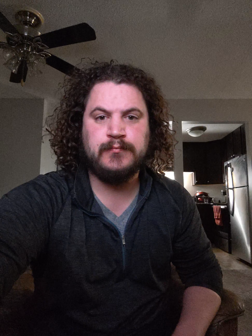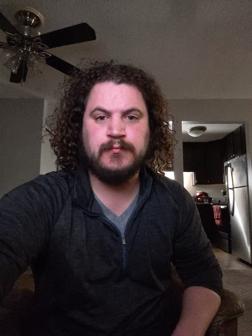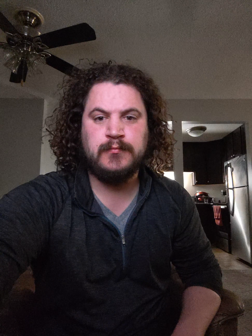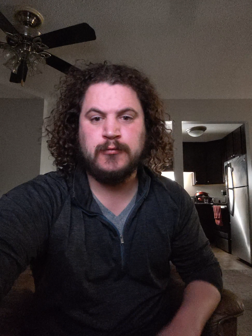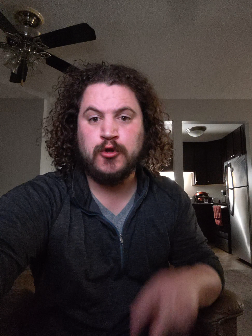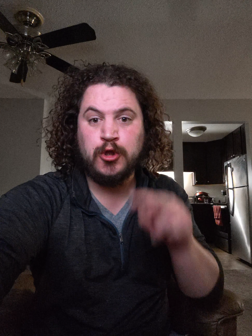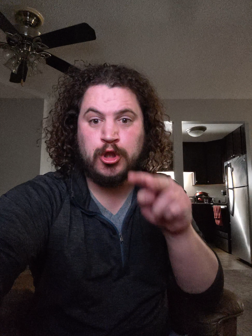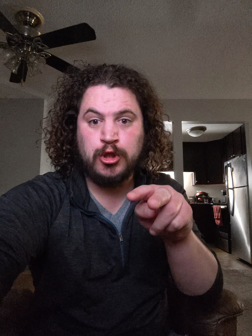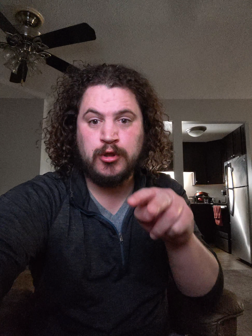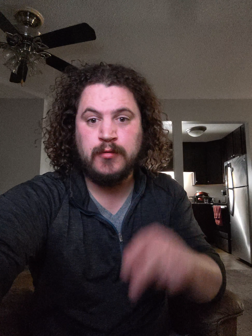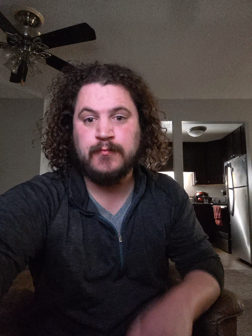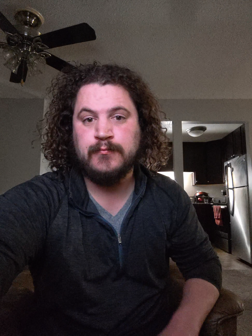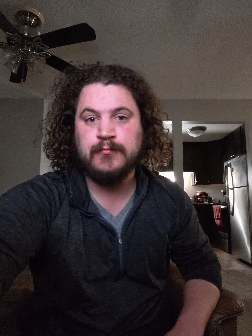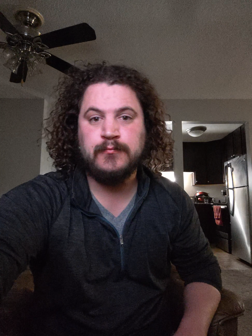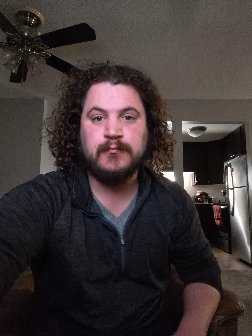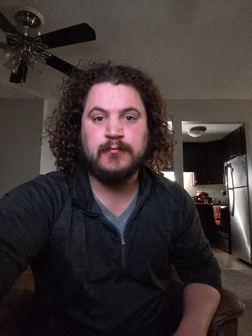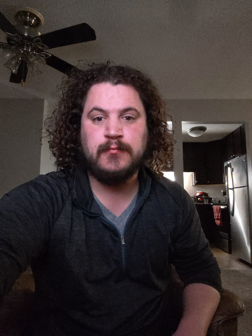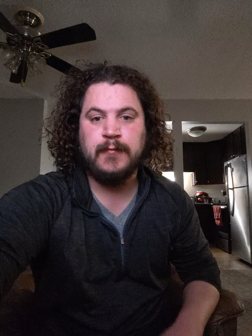look